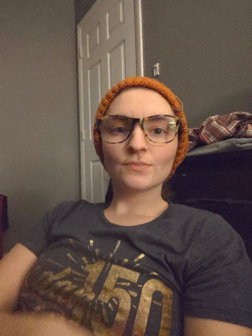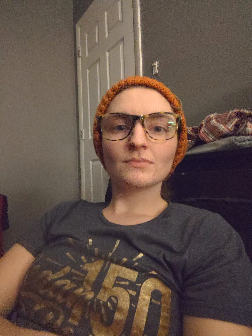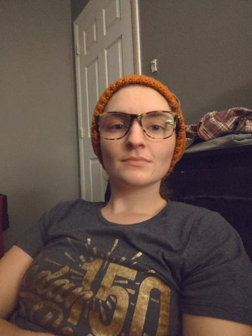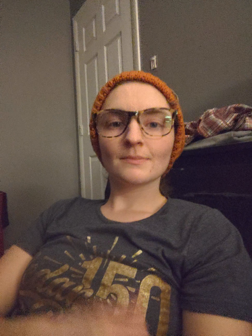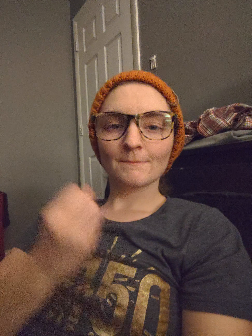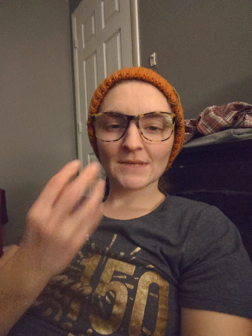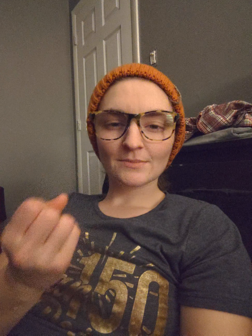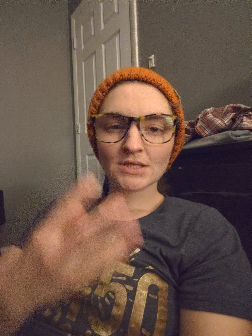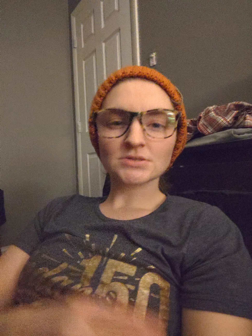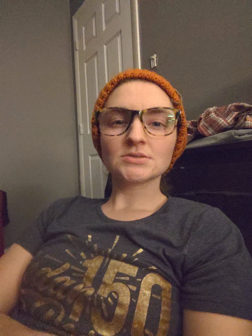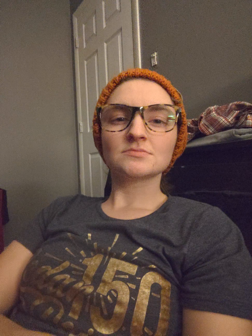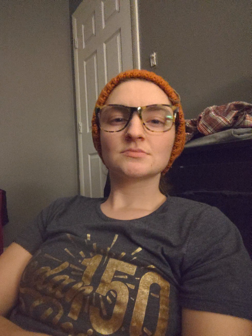many